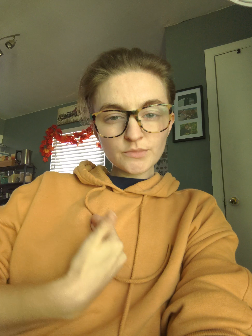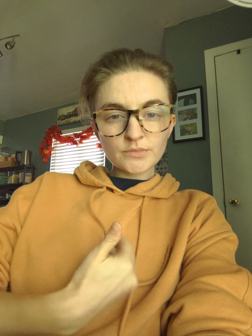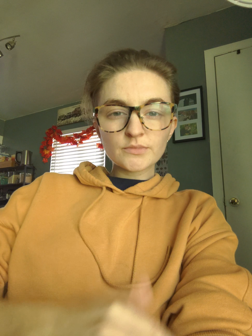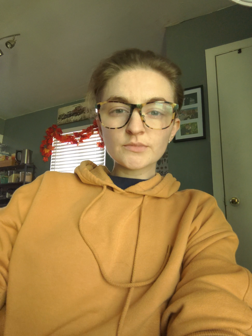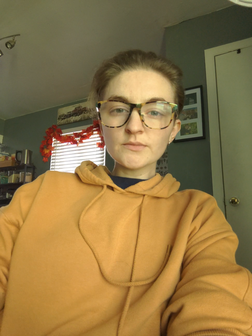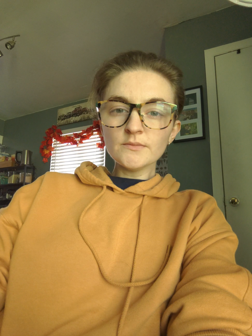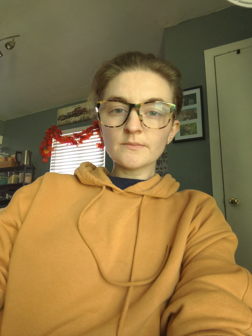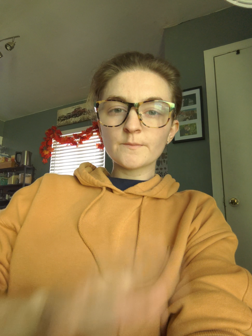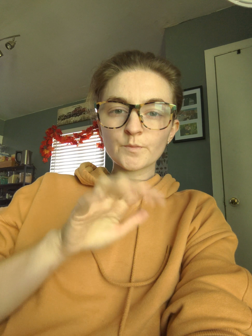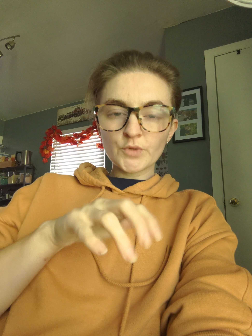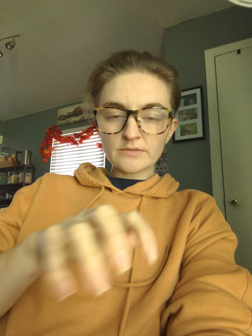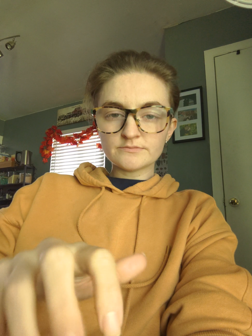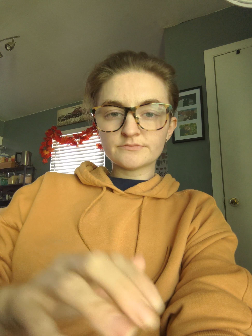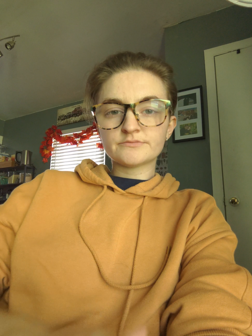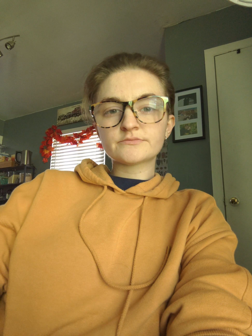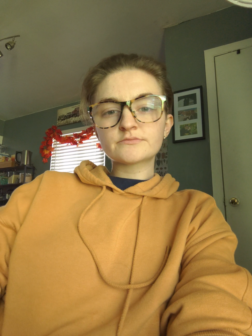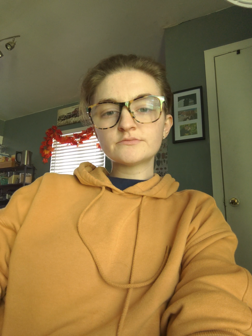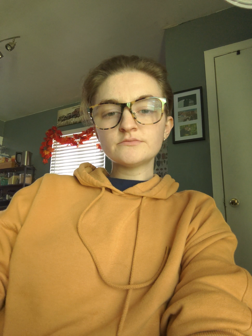grapes